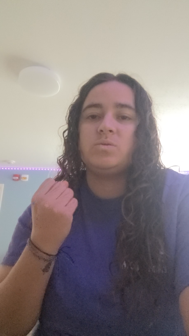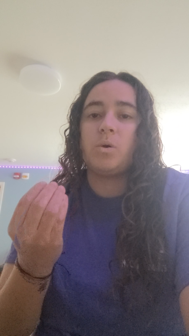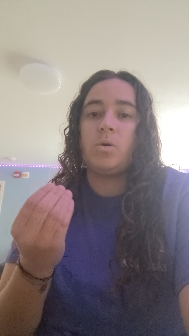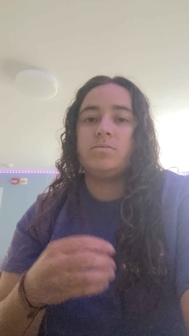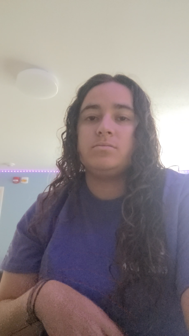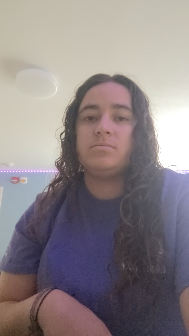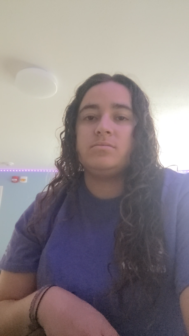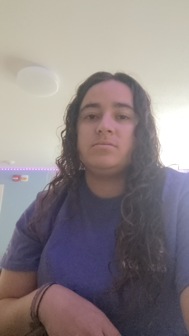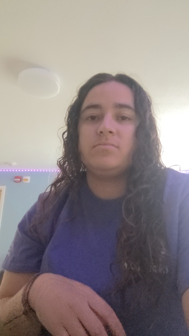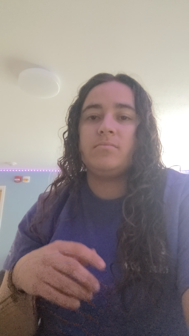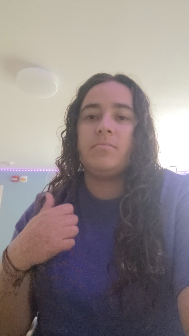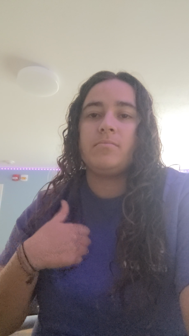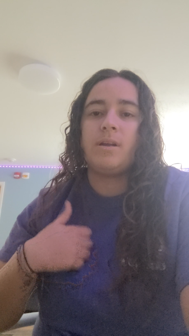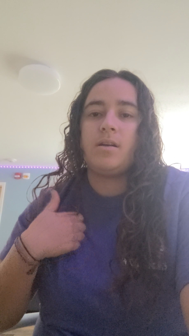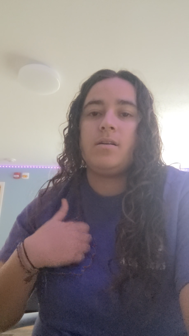bathtub